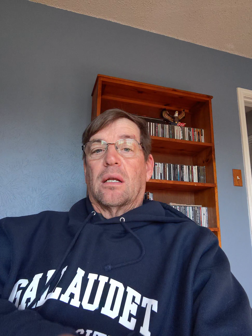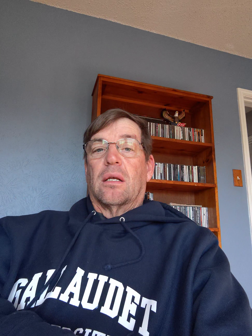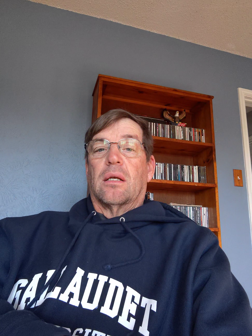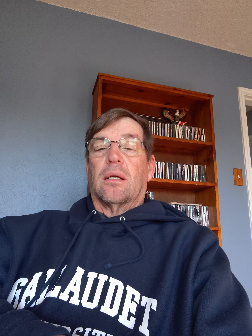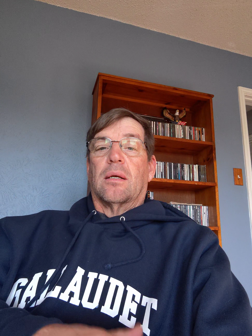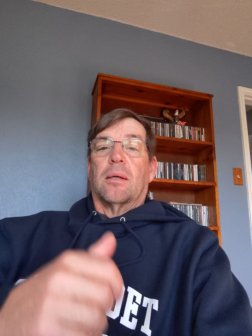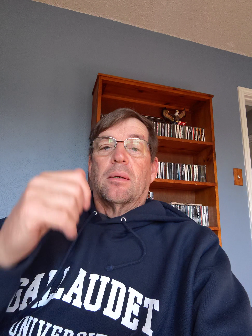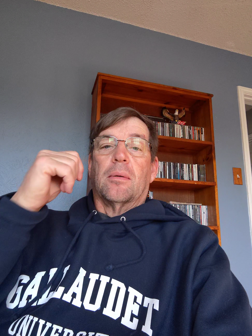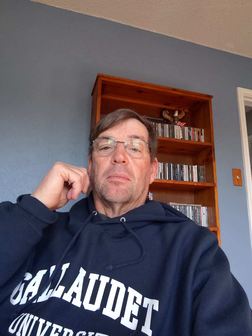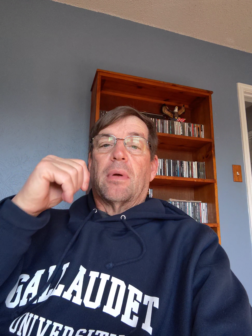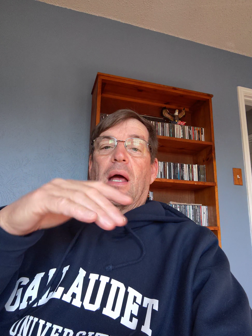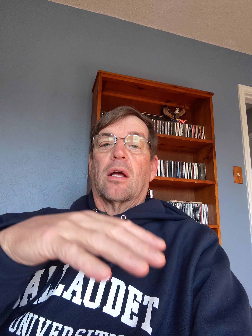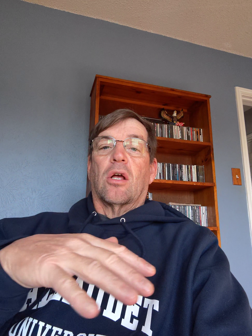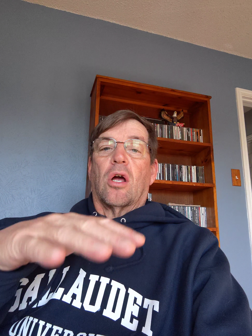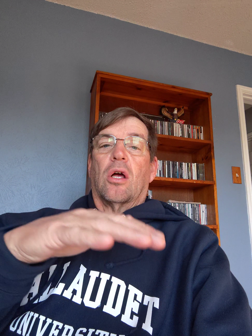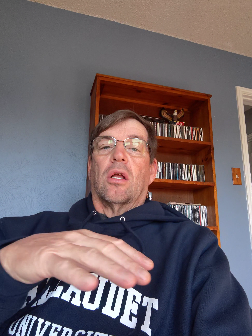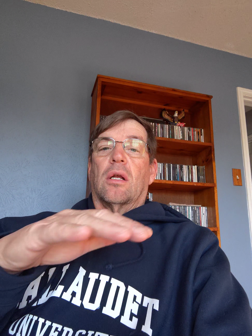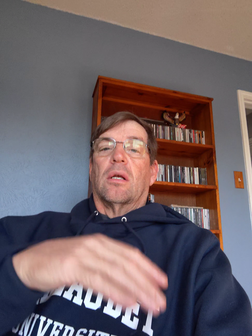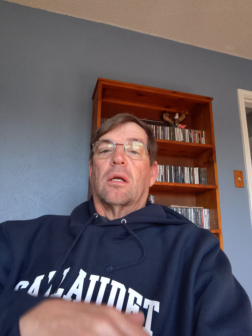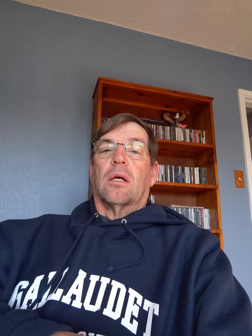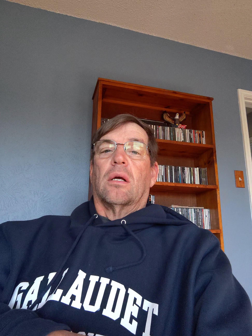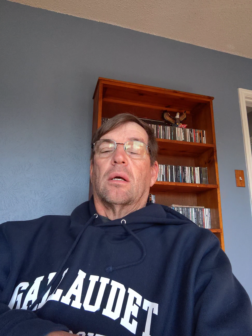backyard